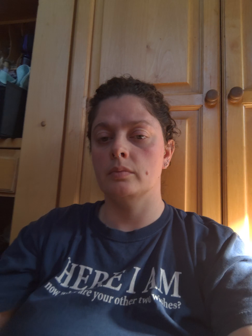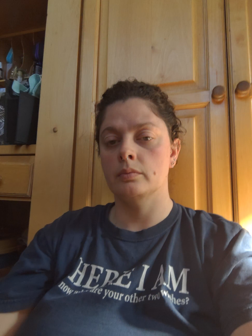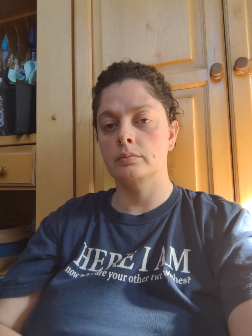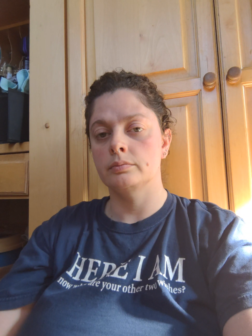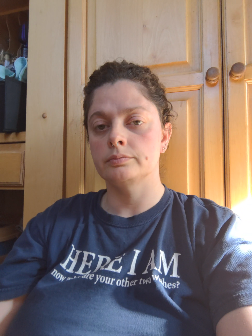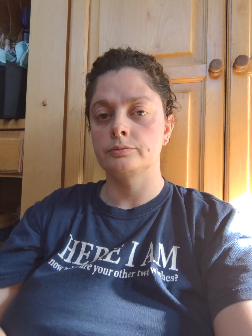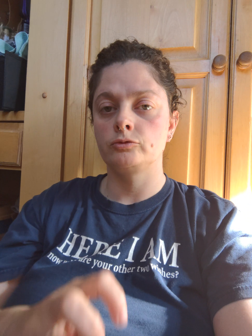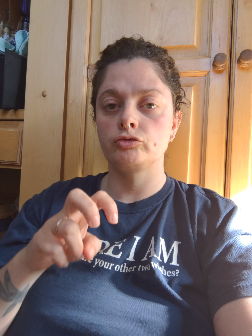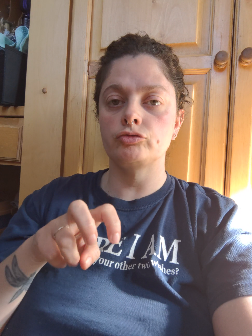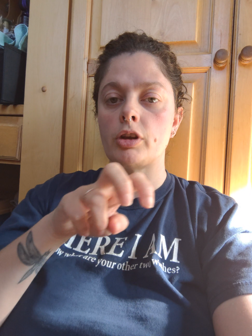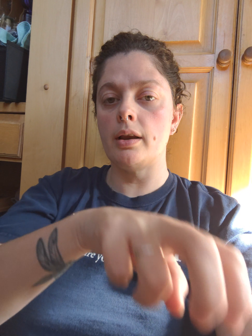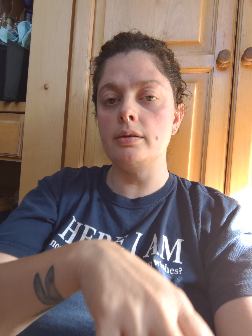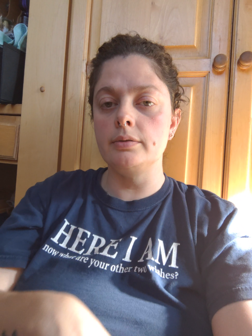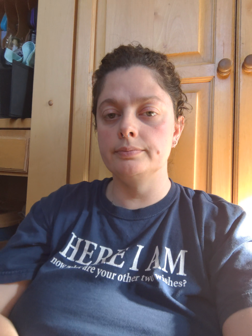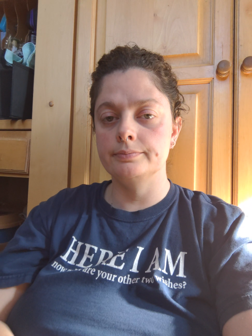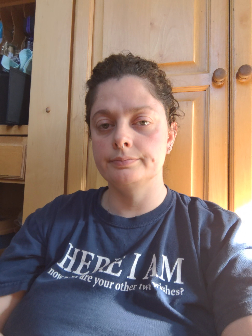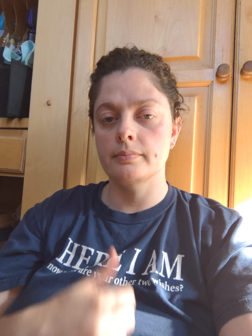ride